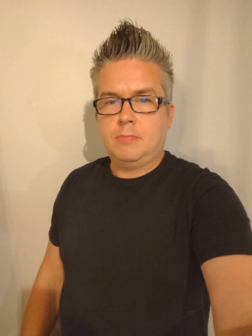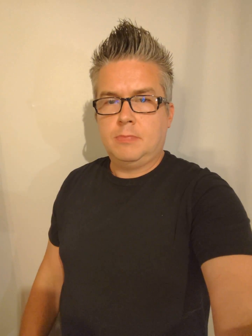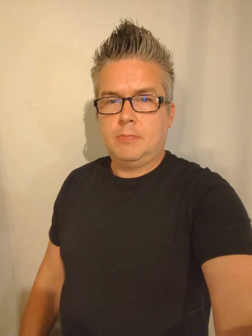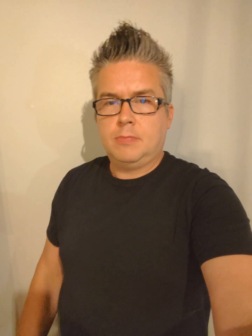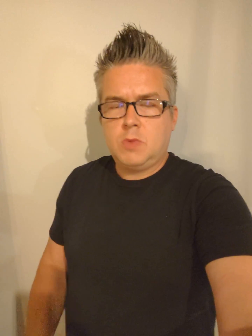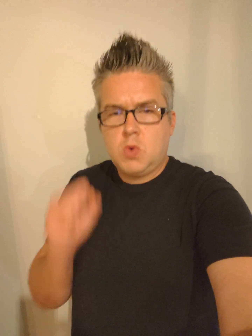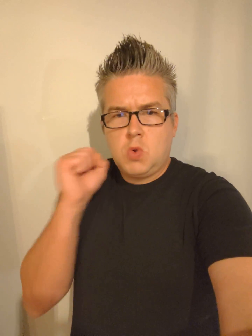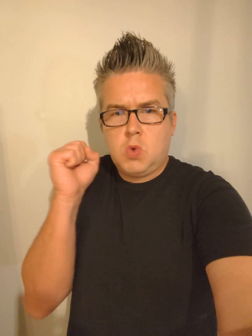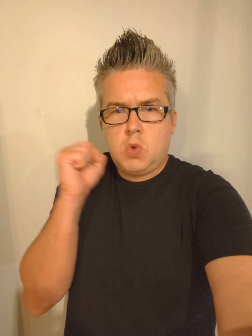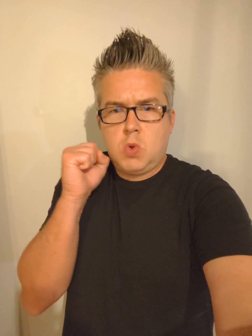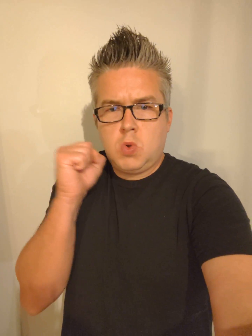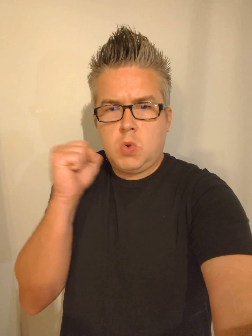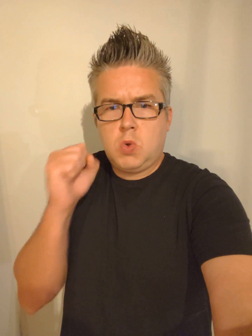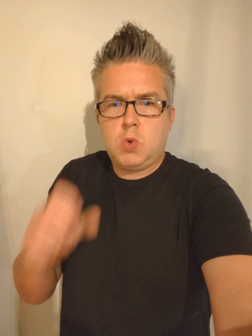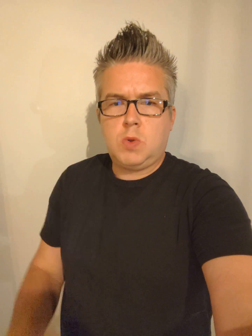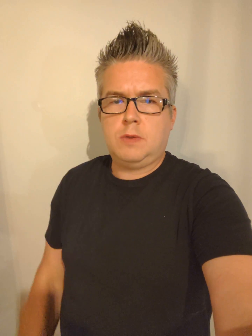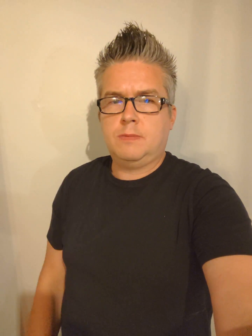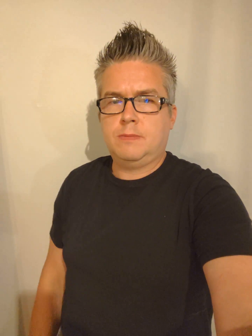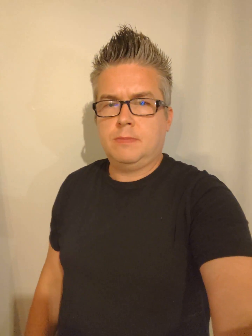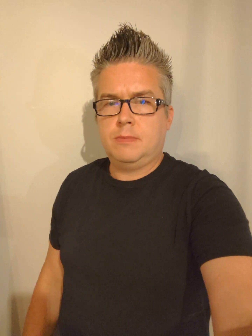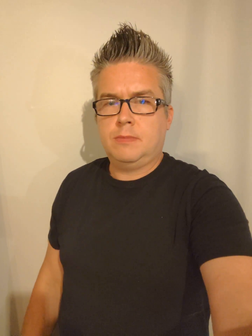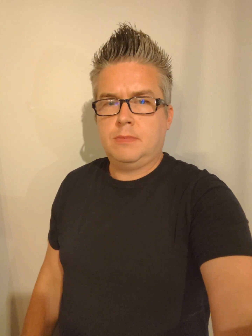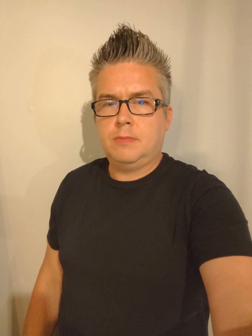cold